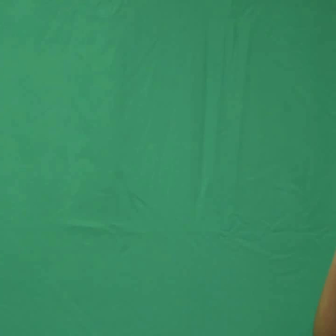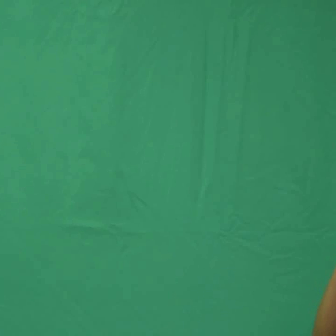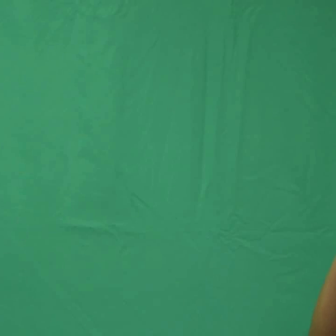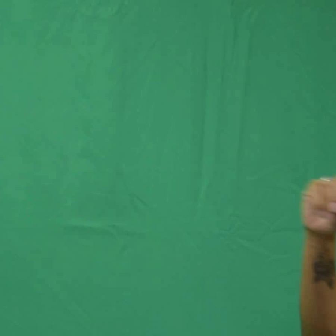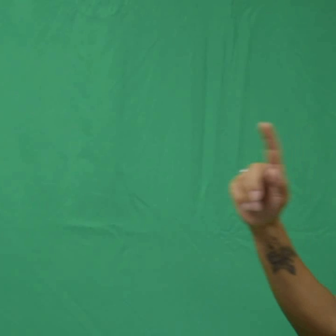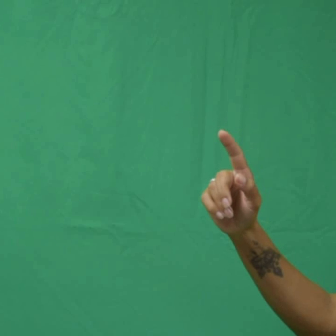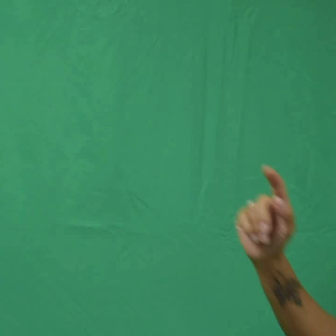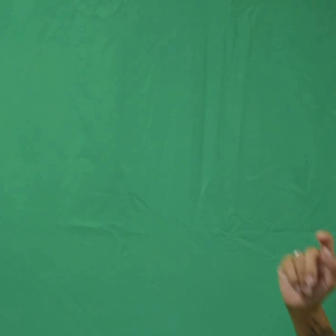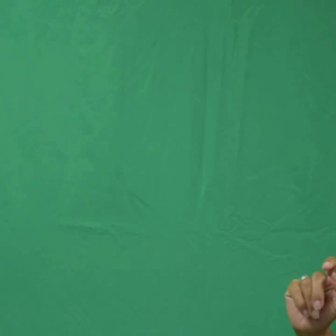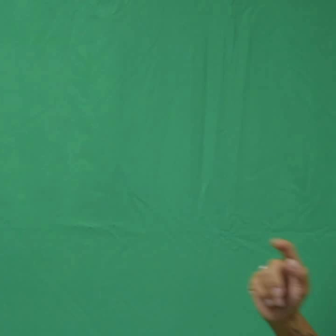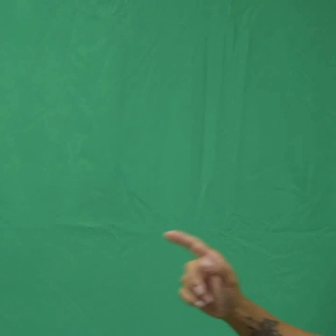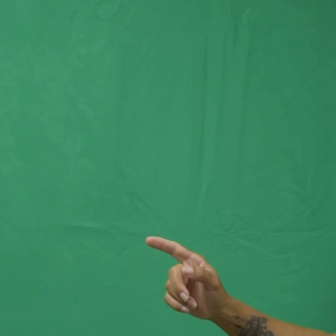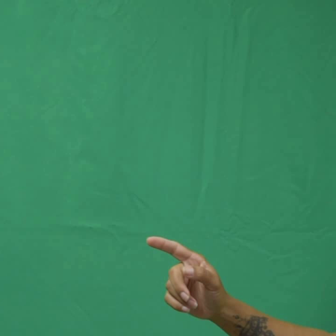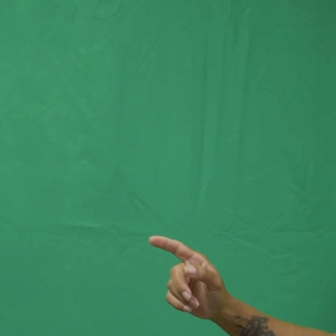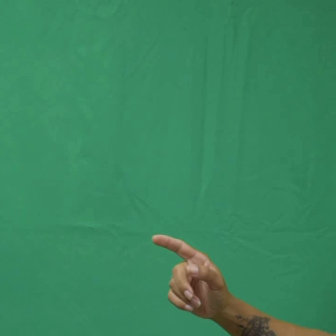Z